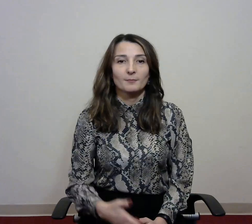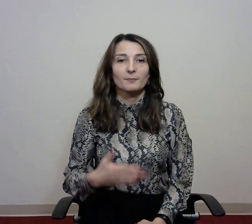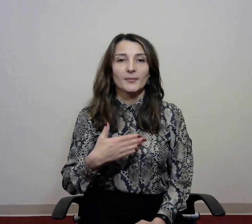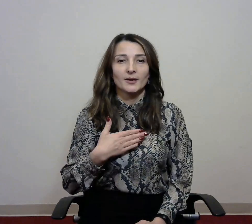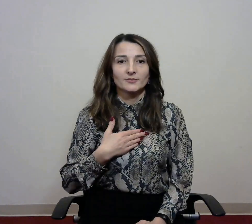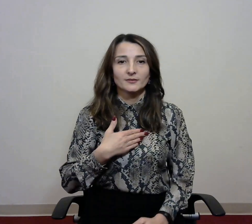mən